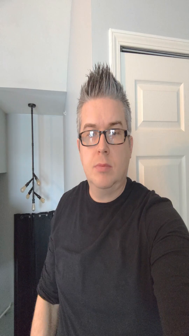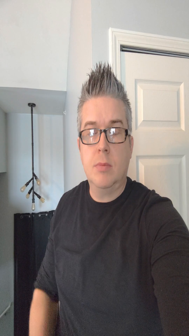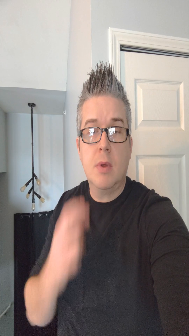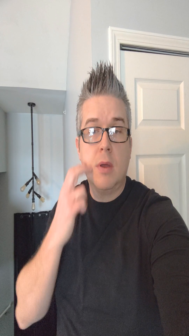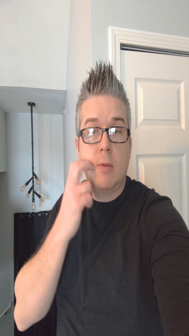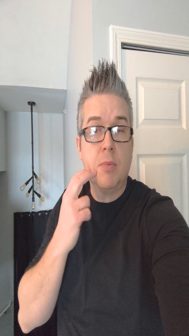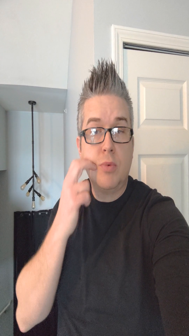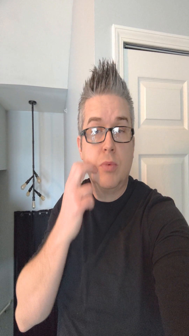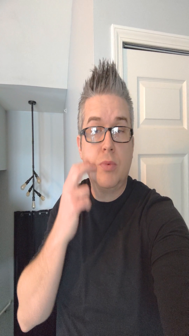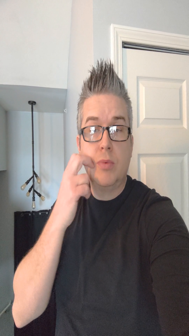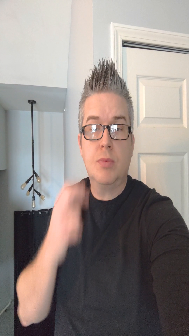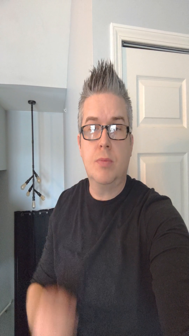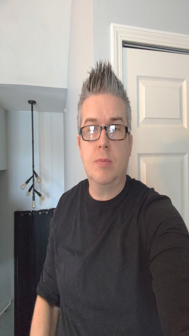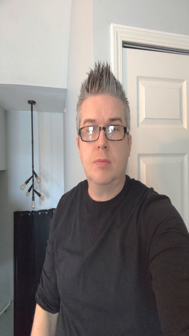gum